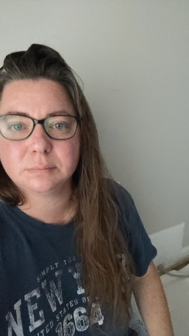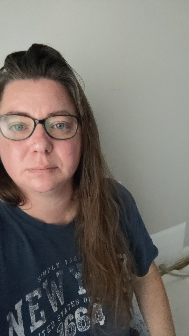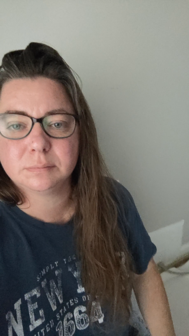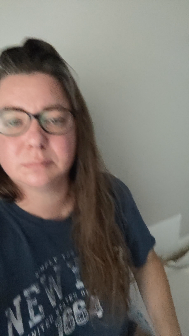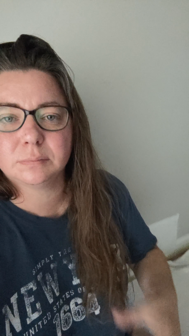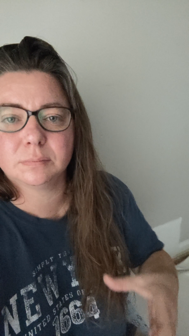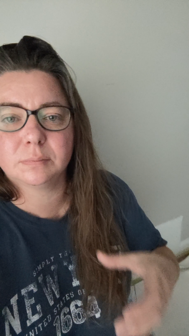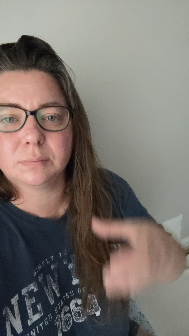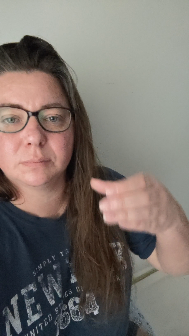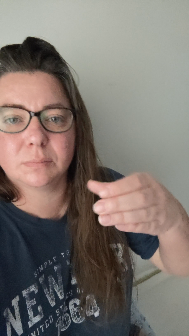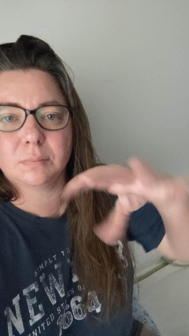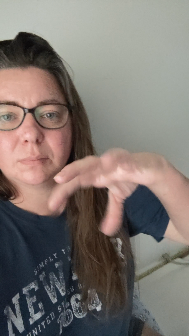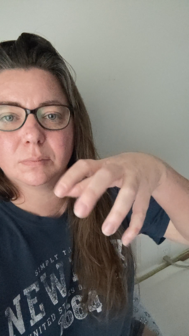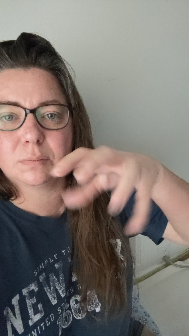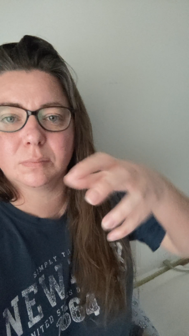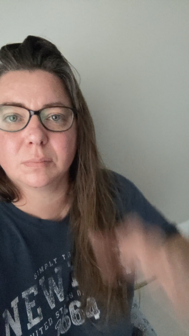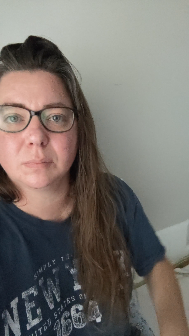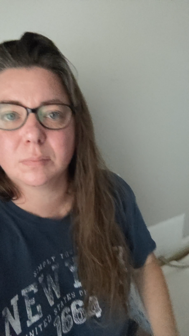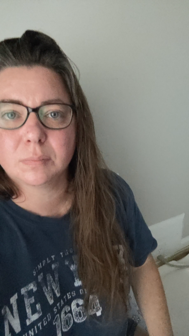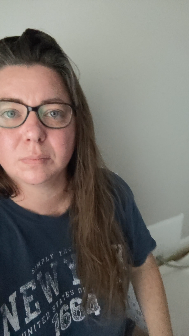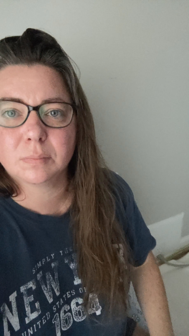jar